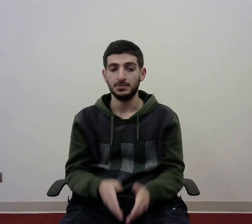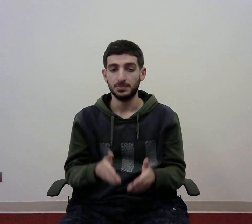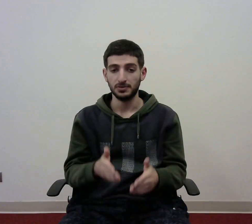burda